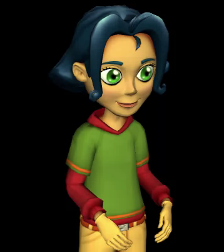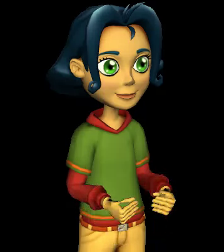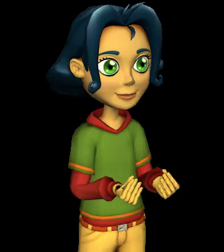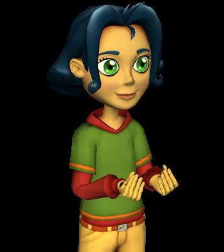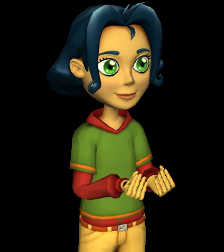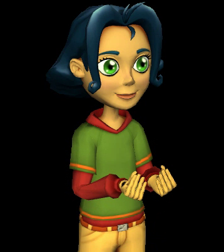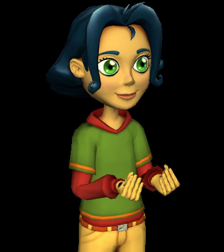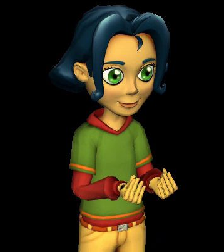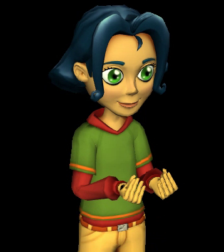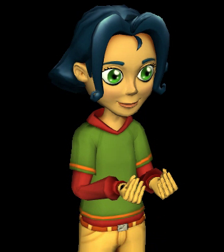أين